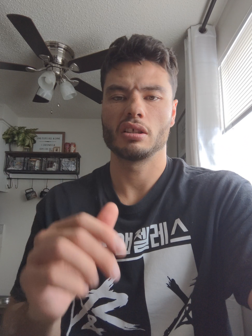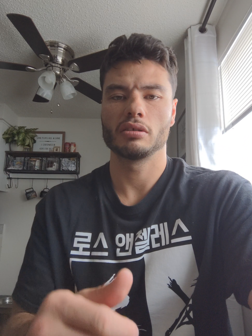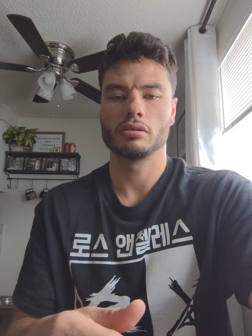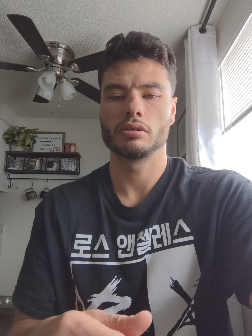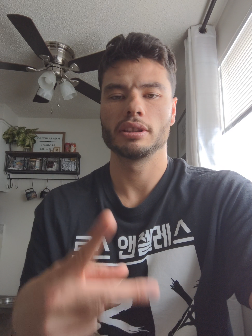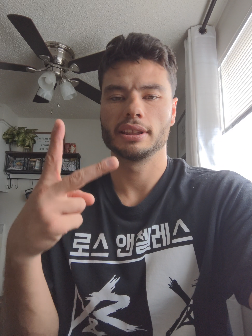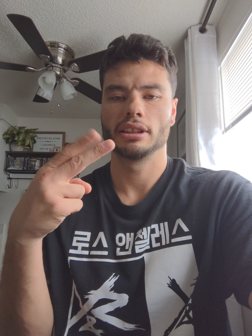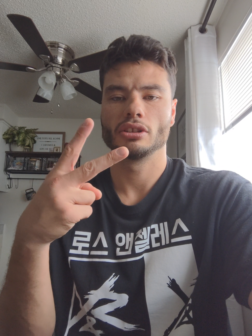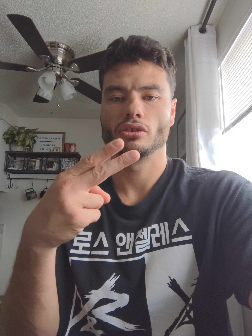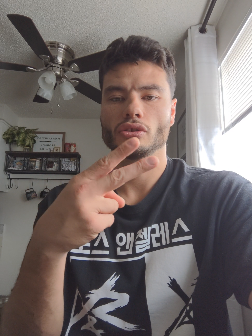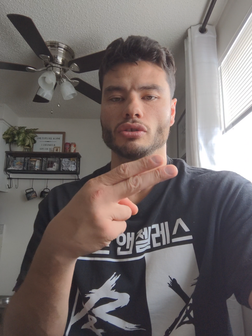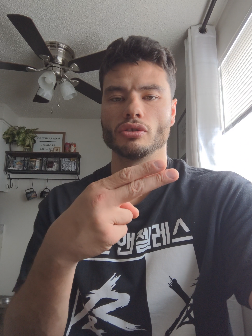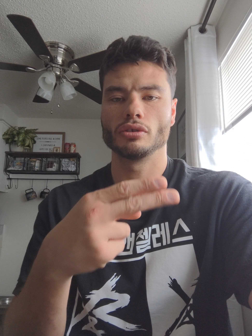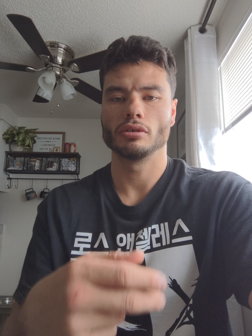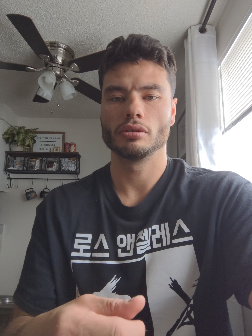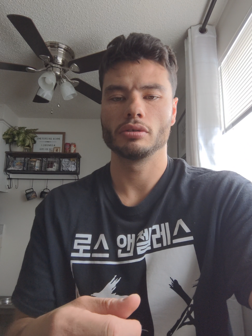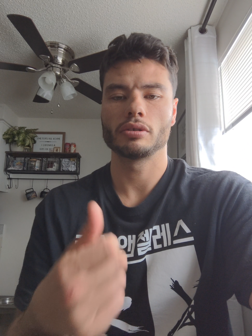scissors